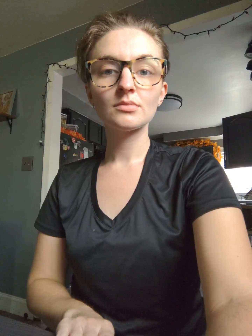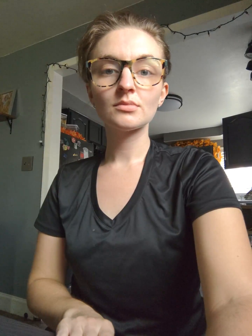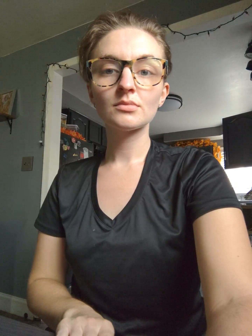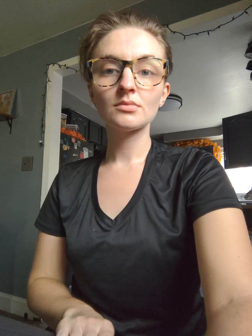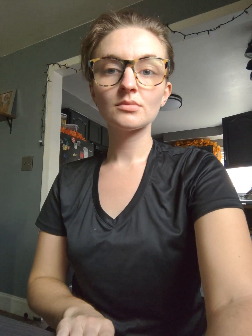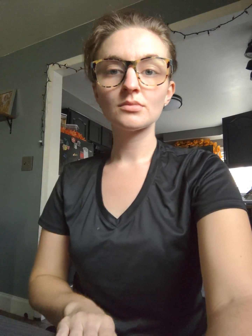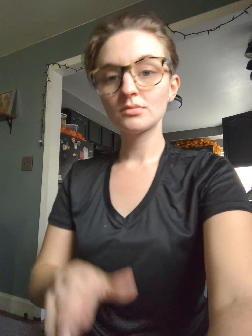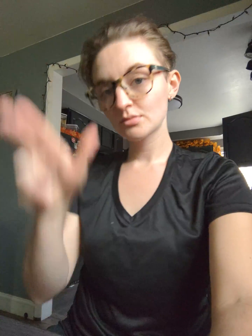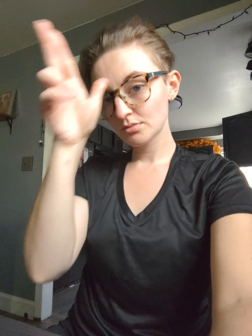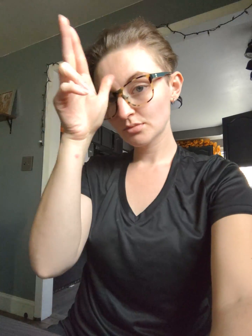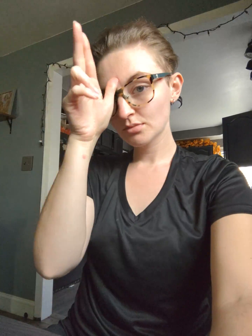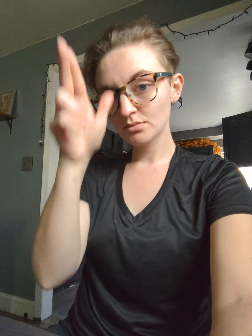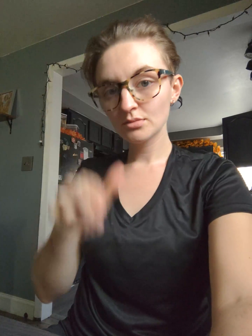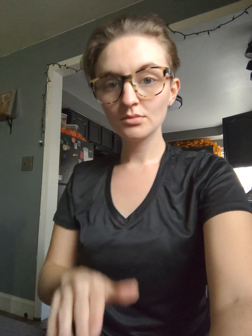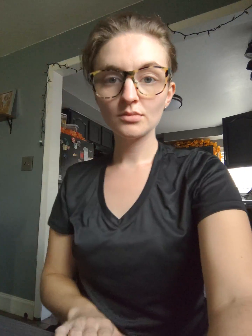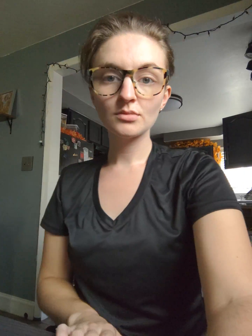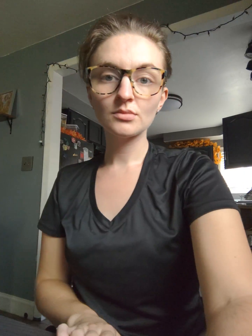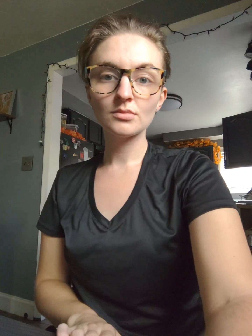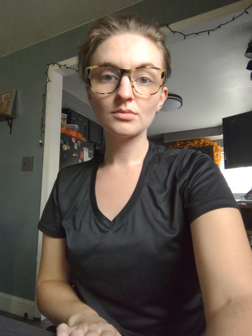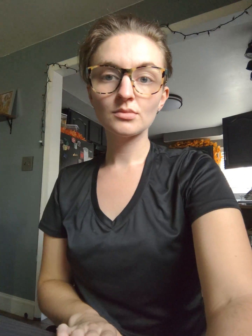rooster